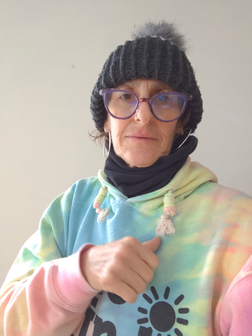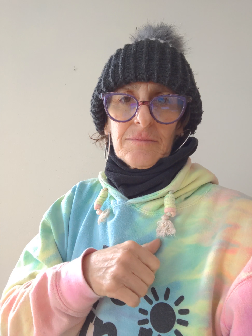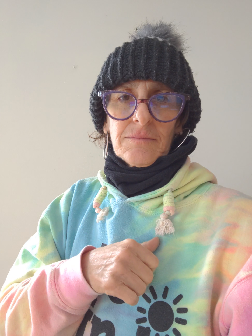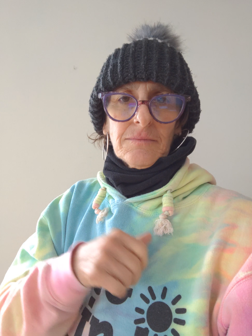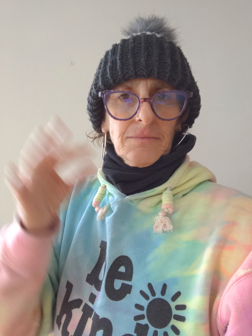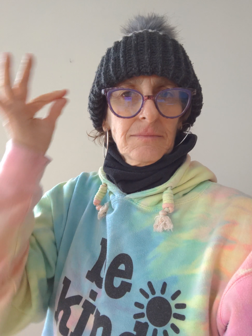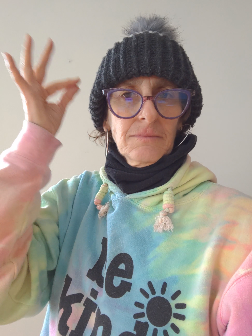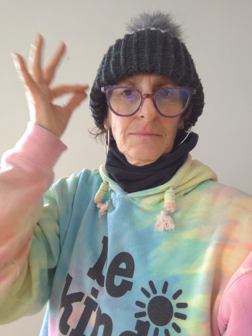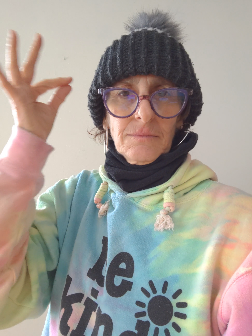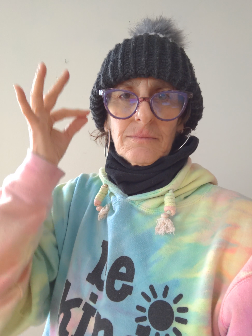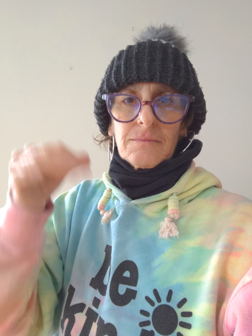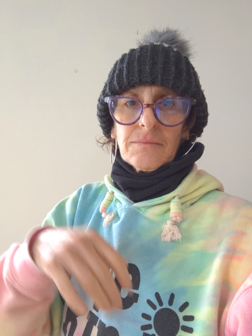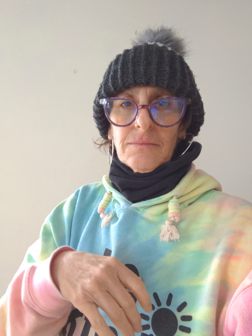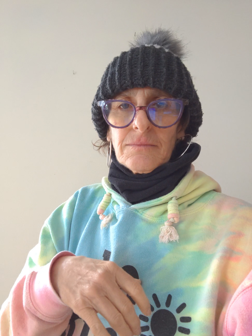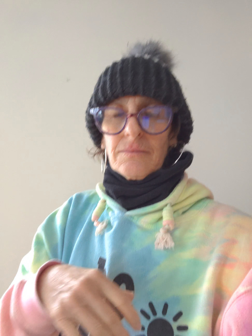hair